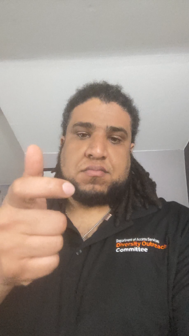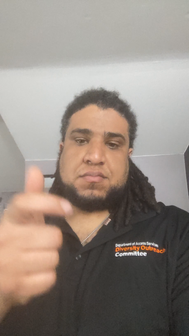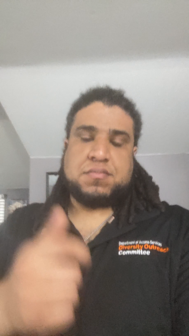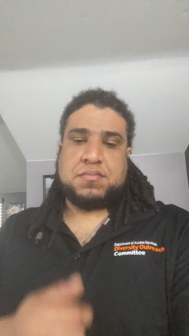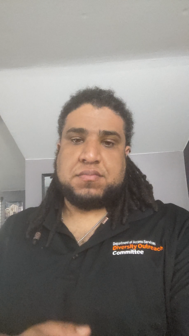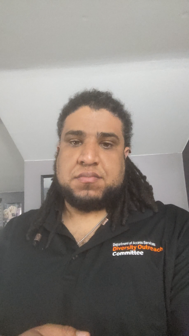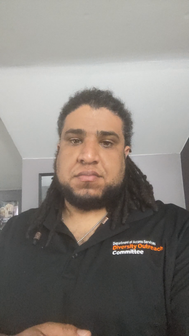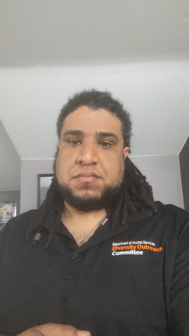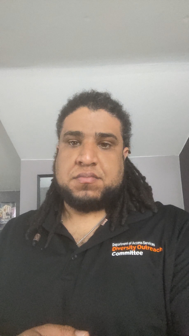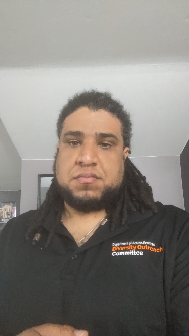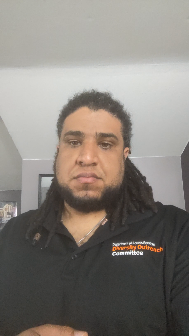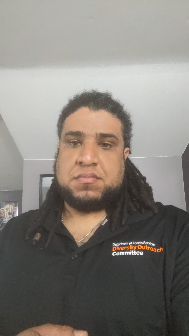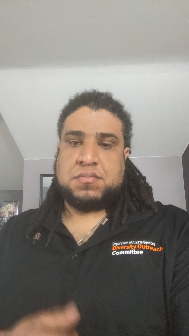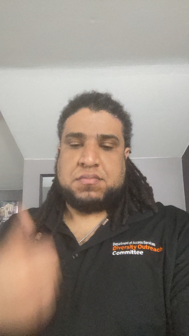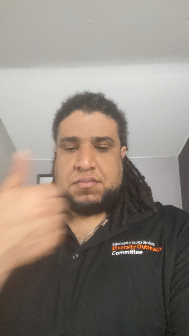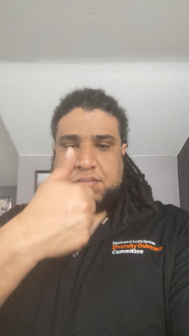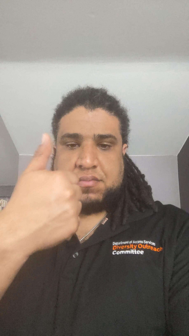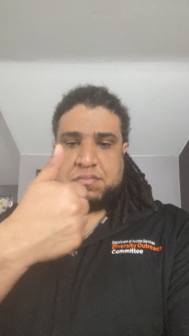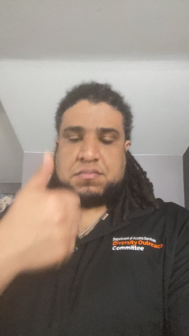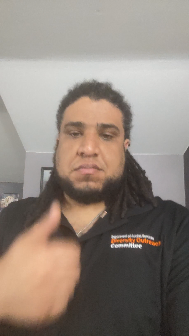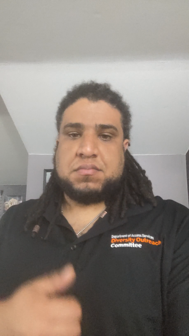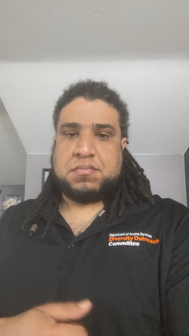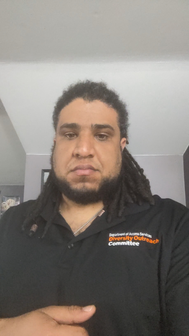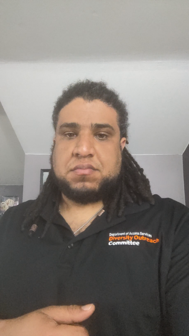game